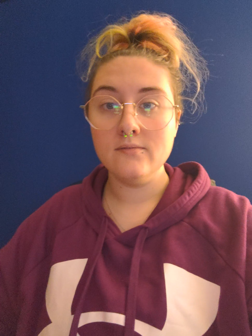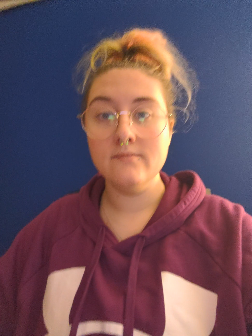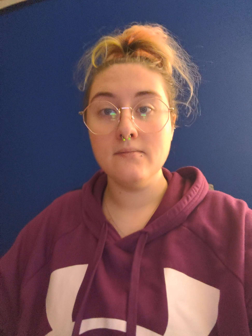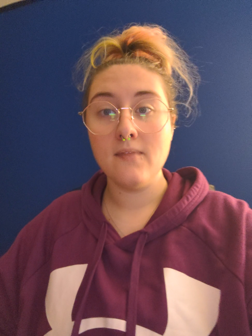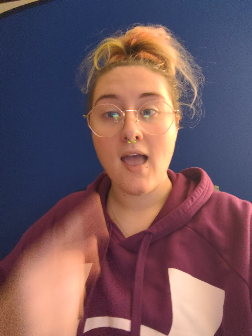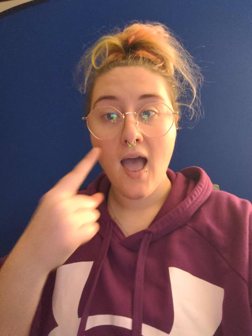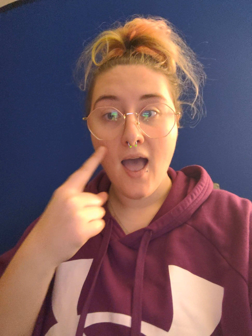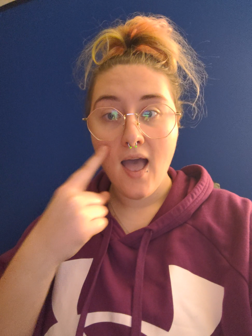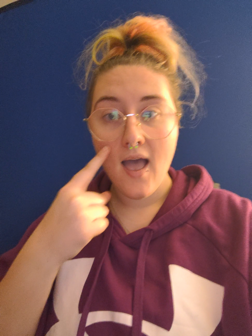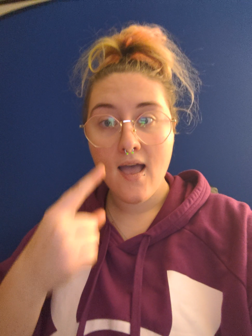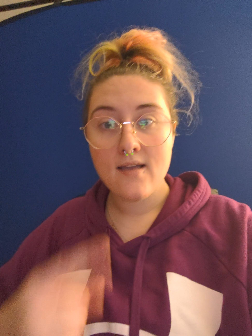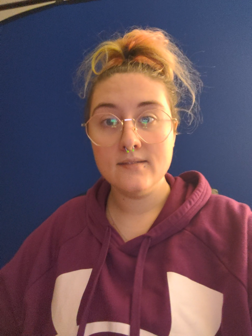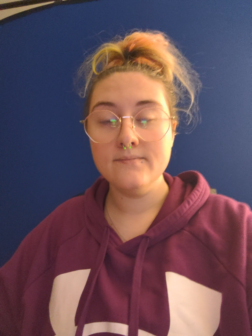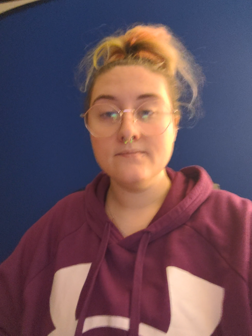eye